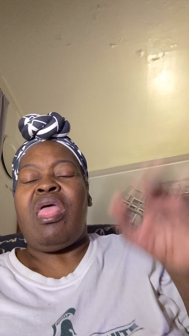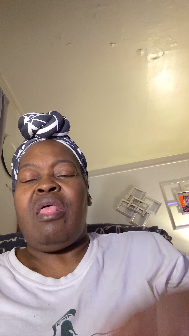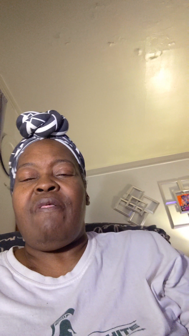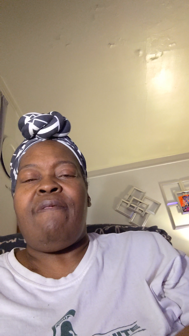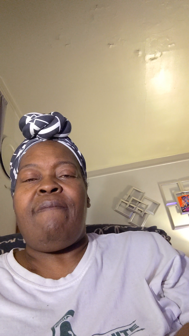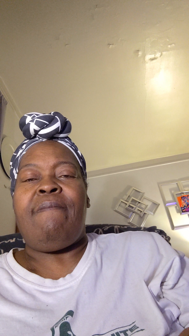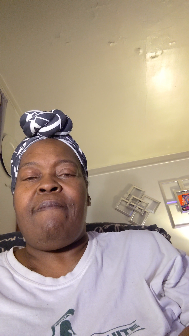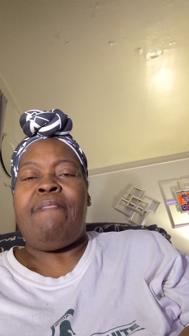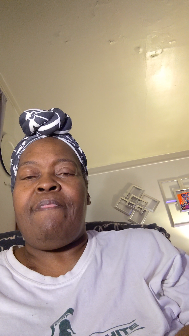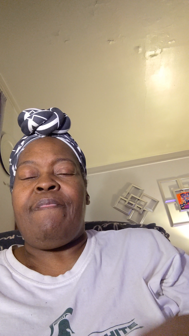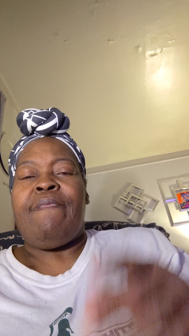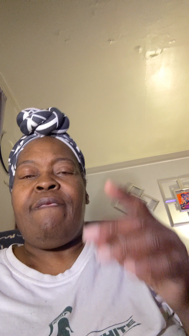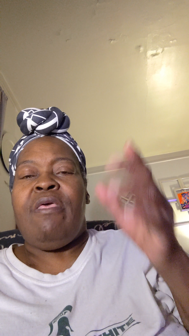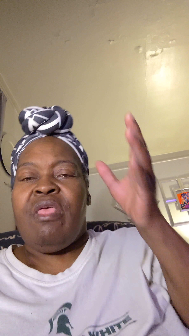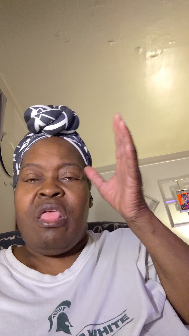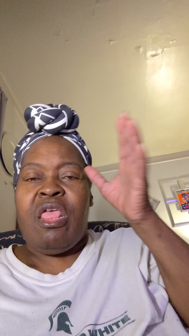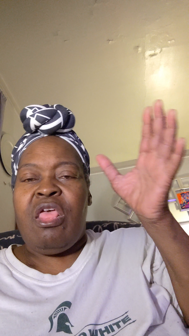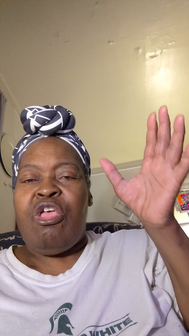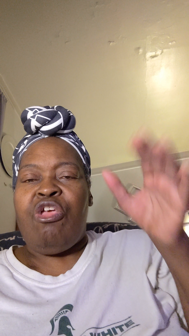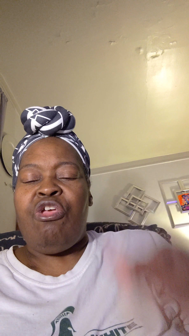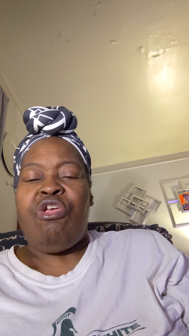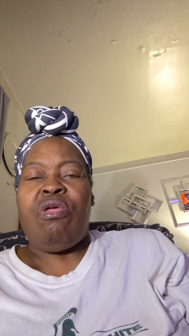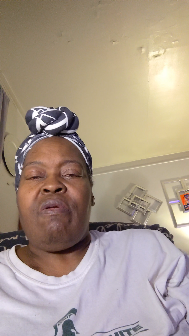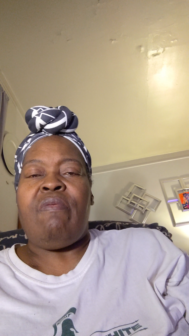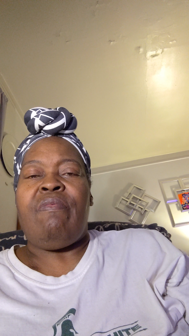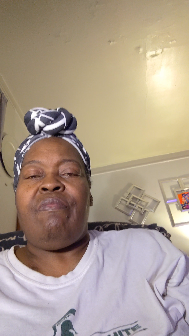deer